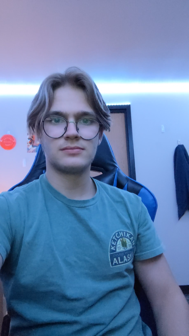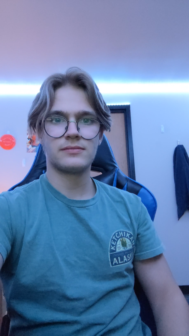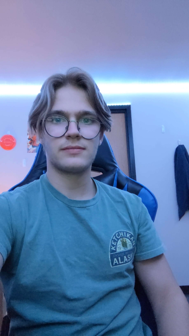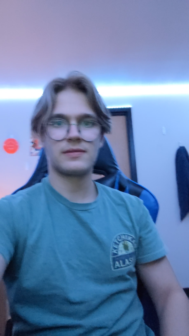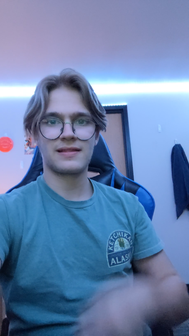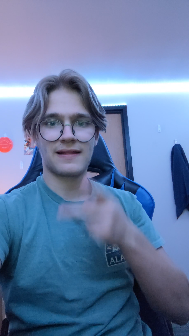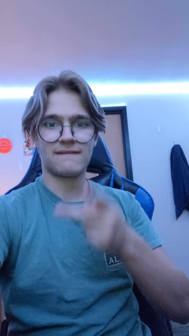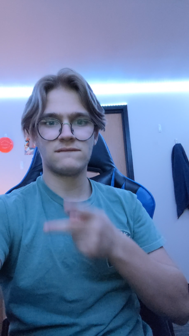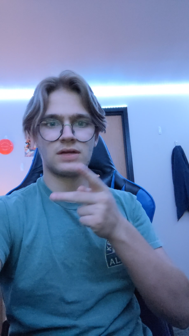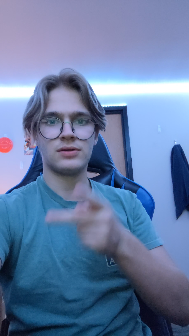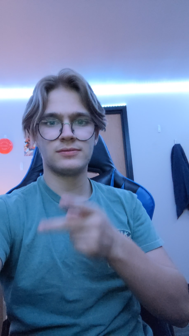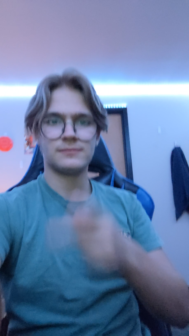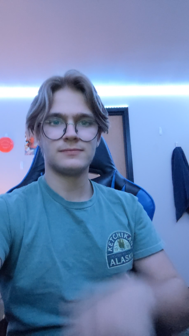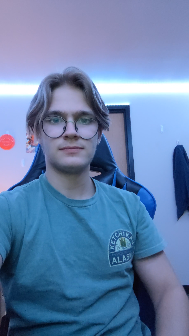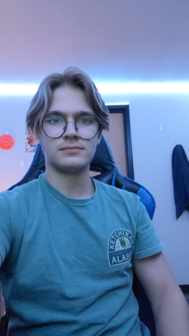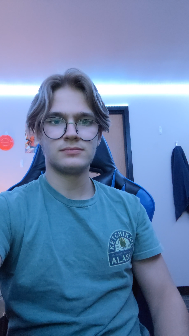careful